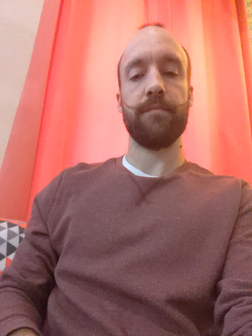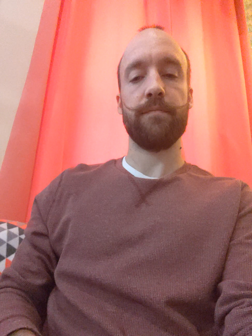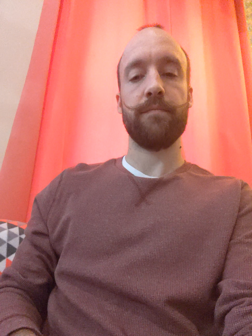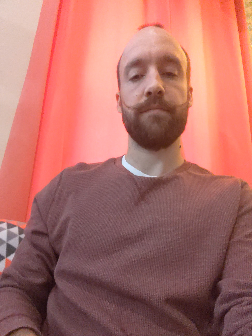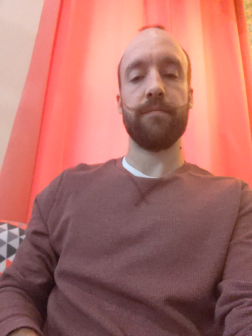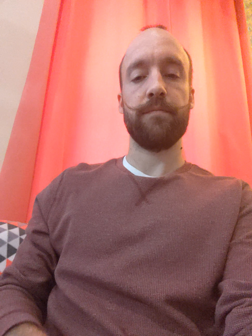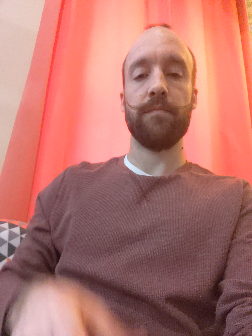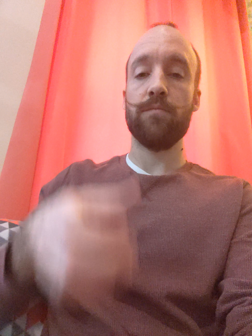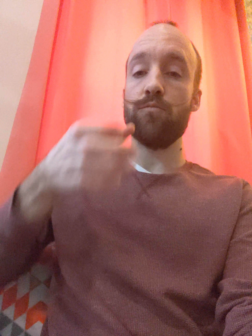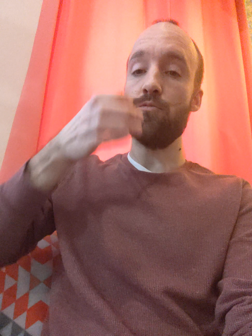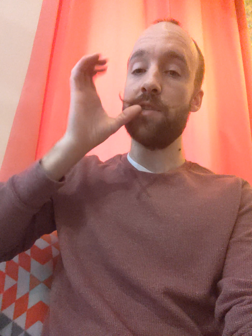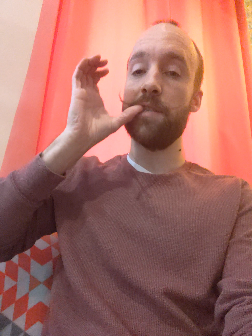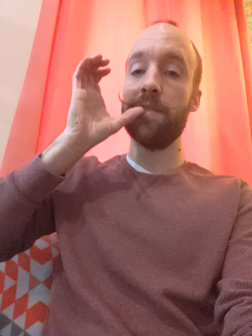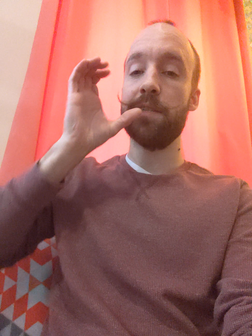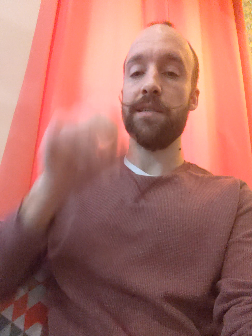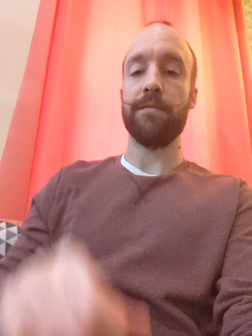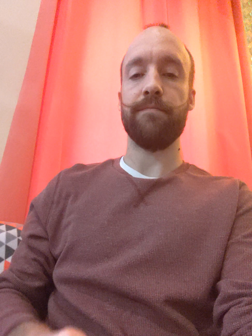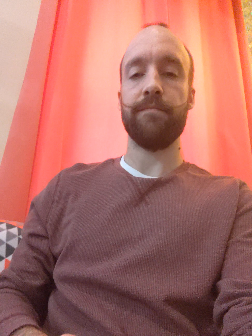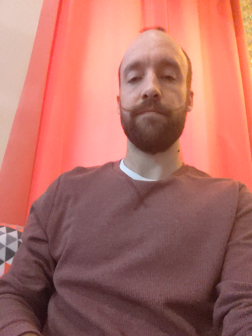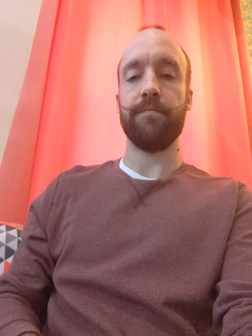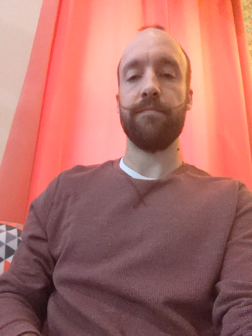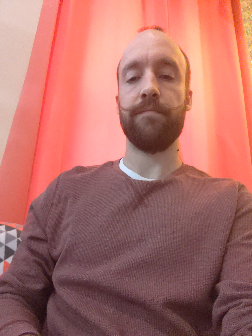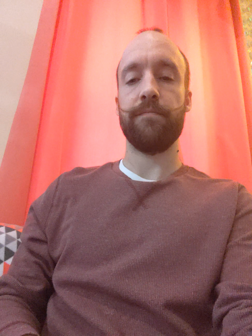drink